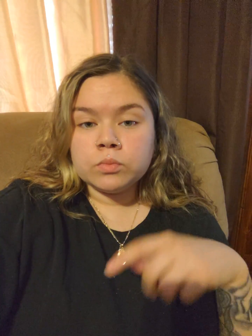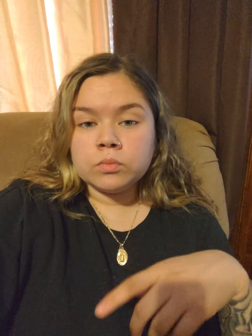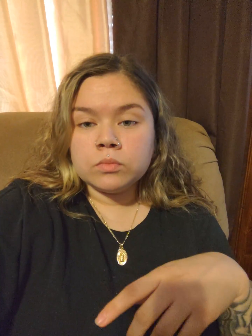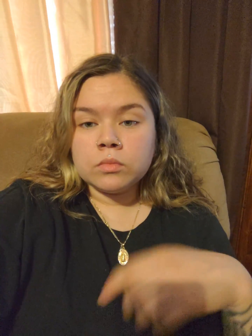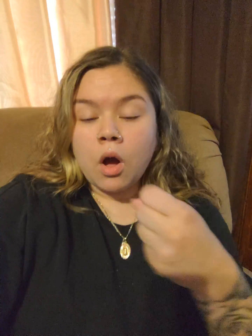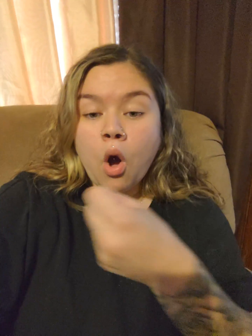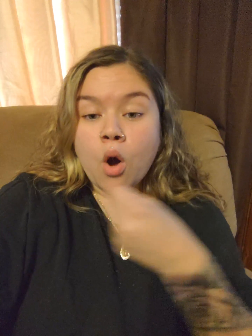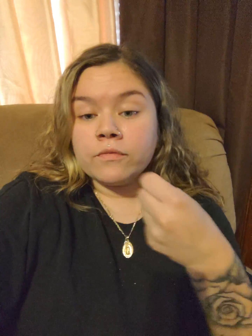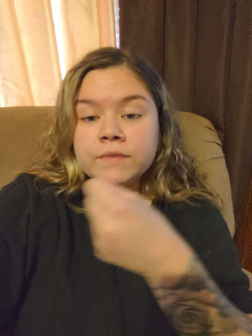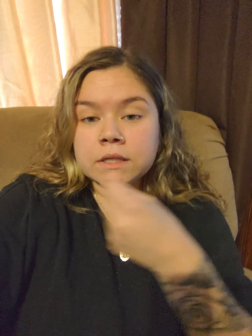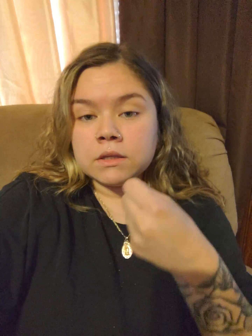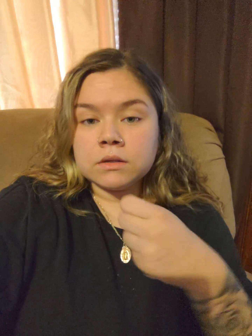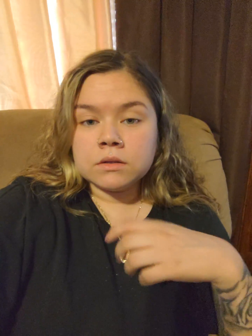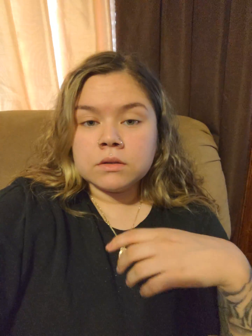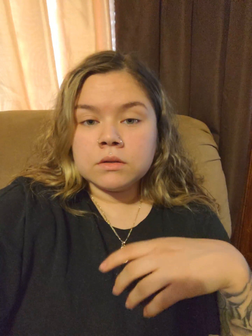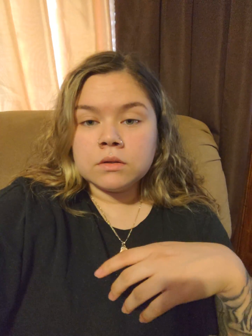coffee